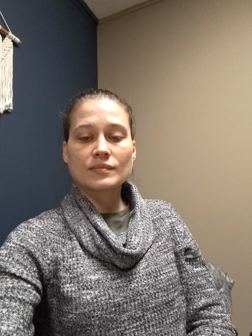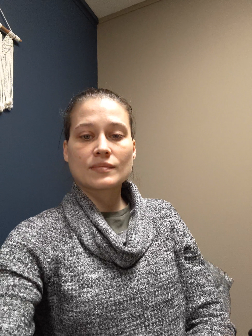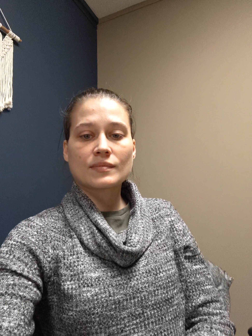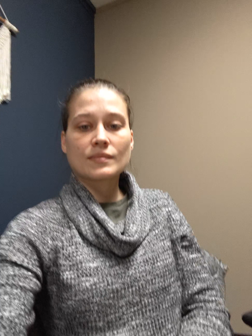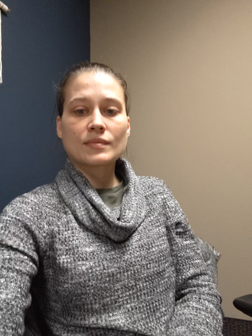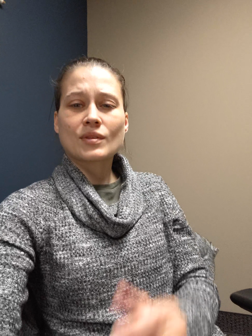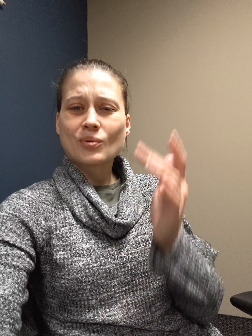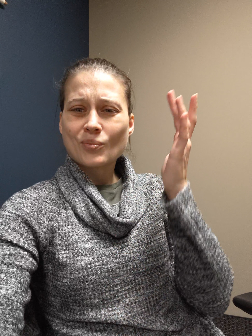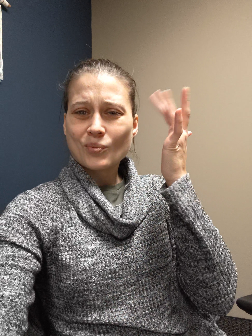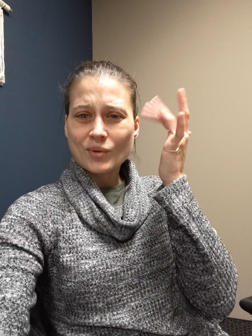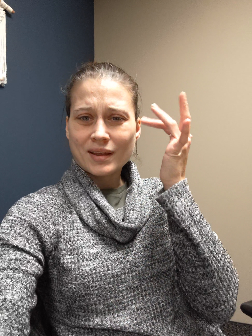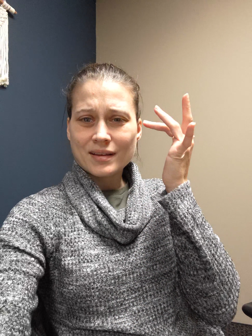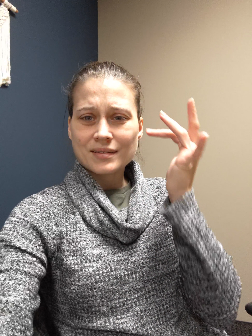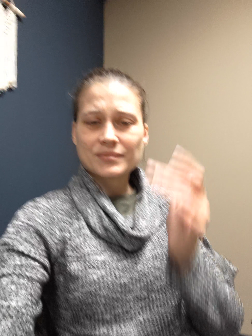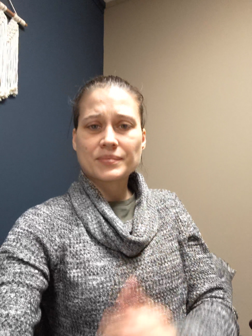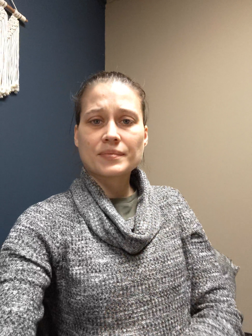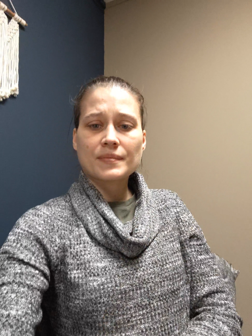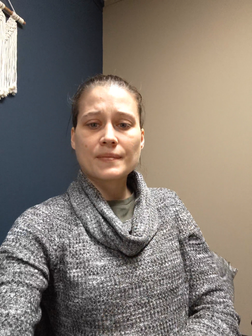why